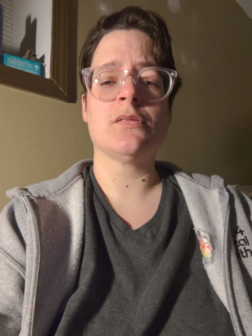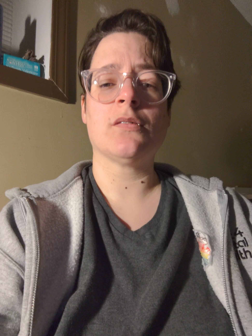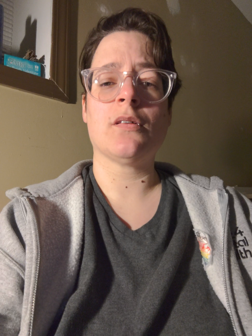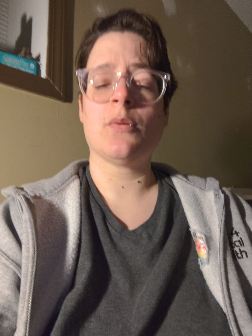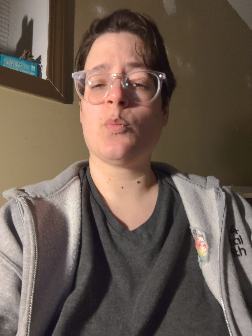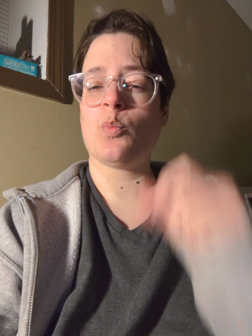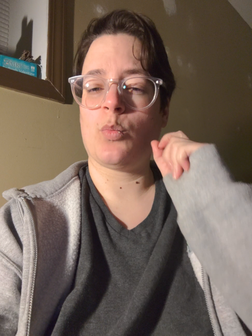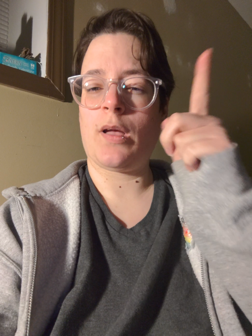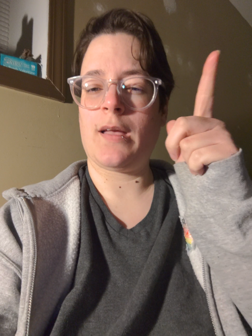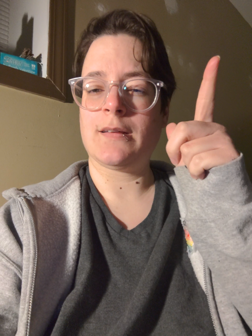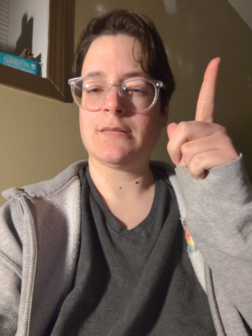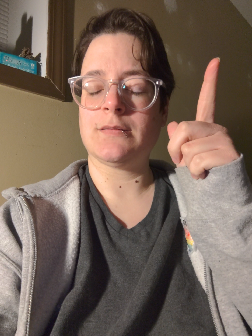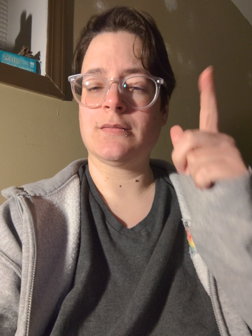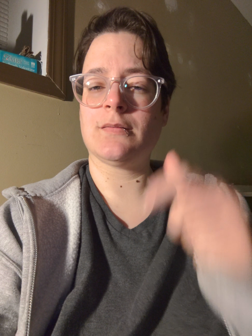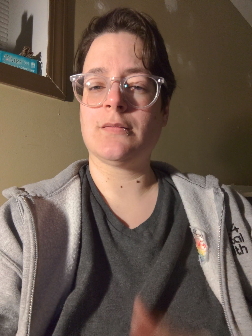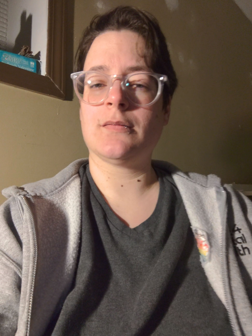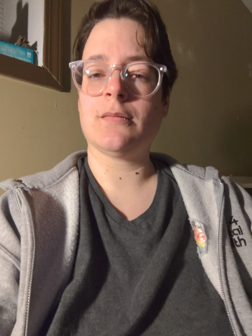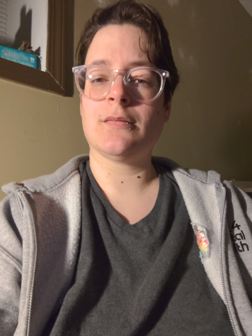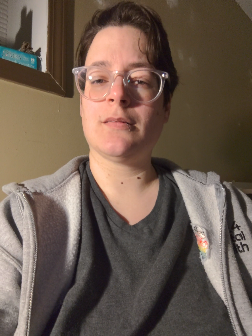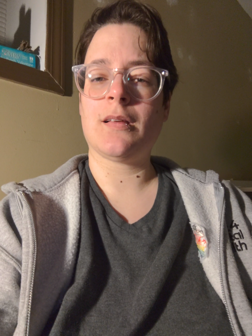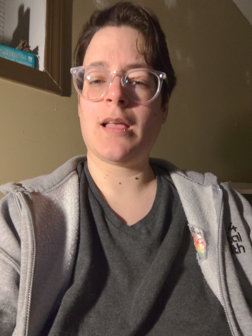awake